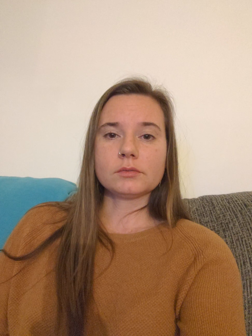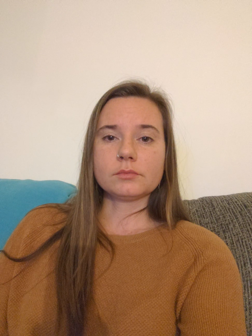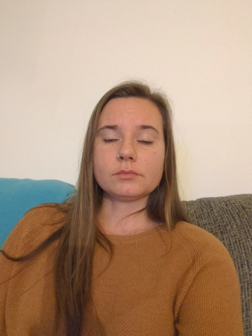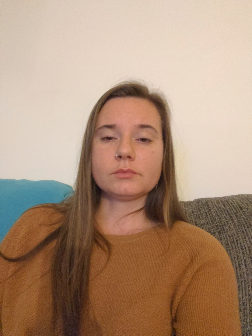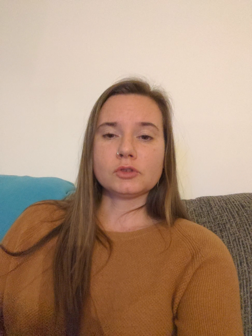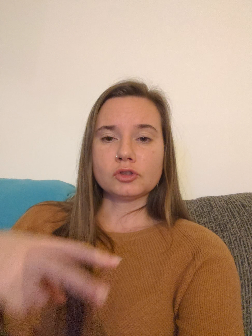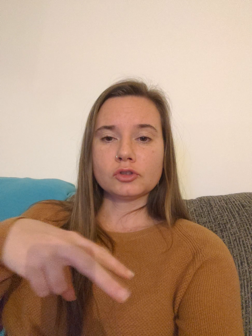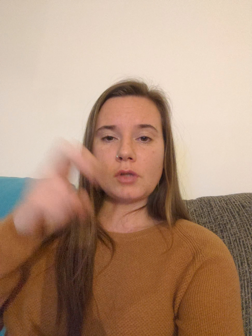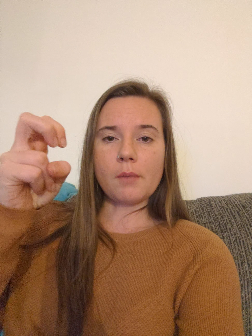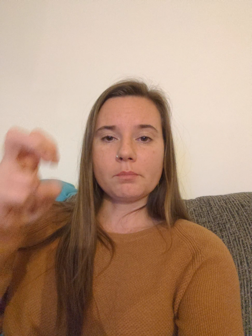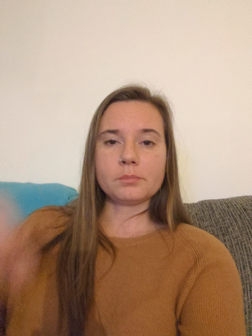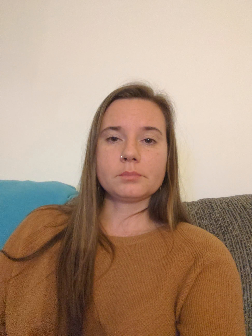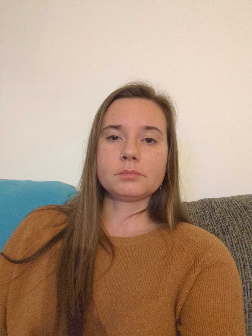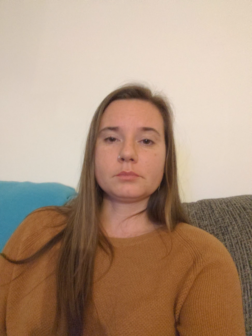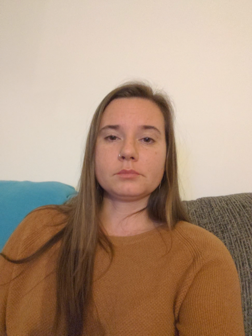jump